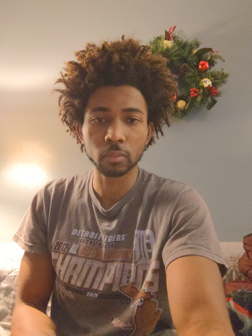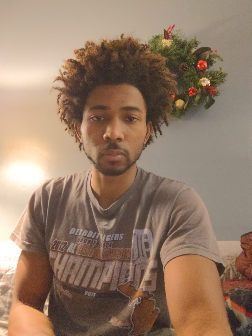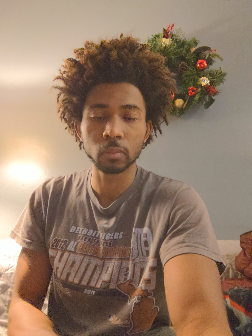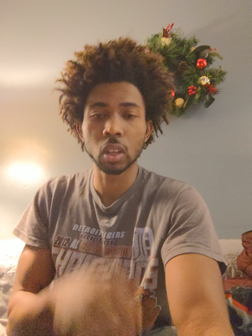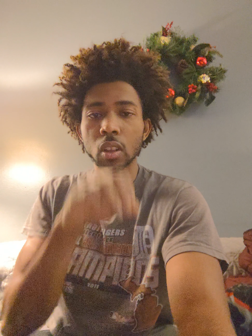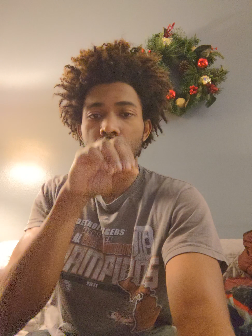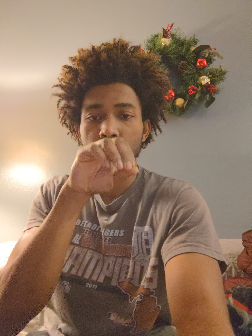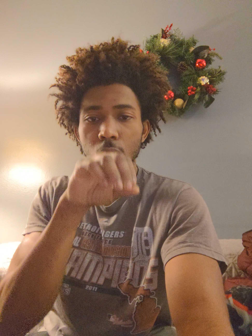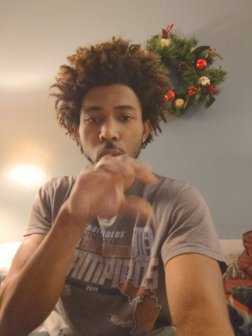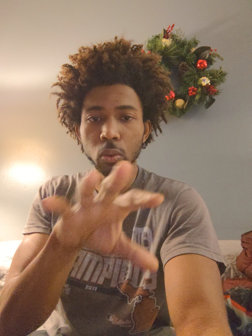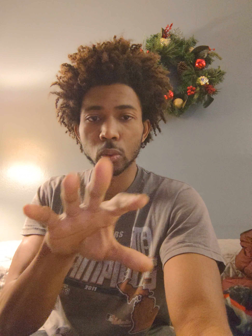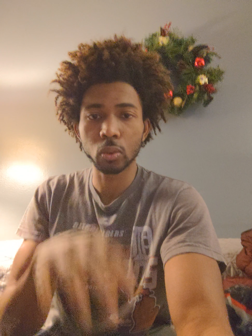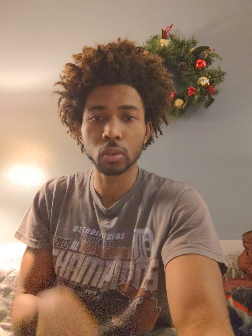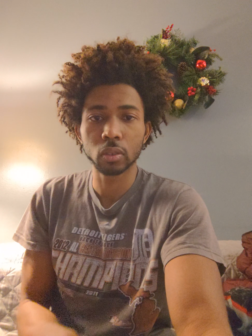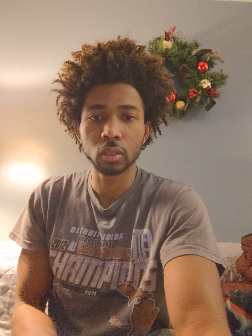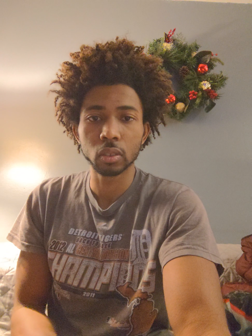blow